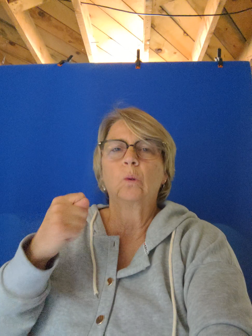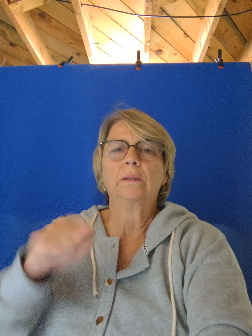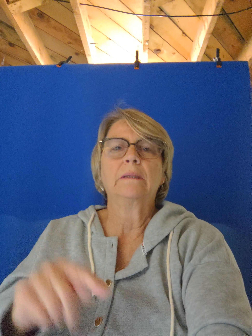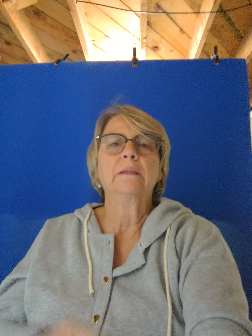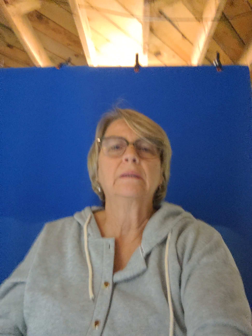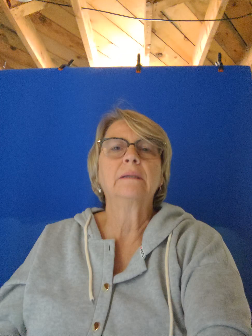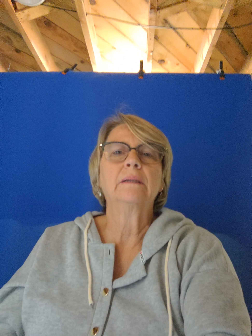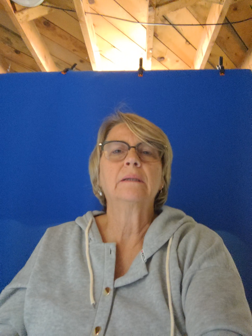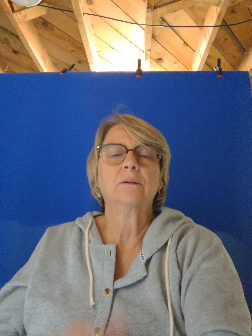toy